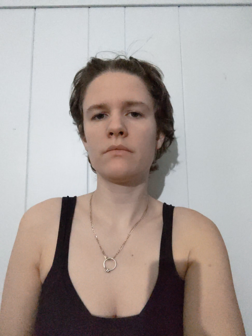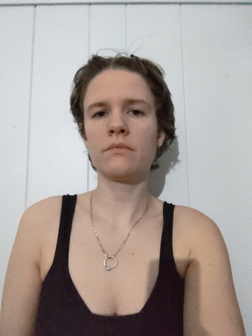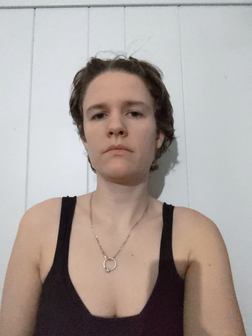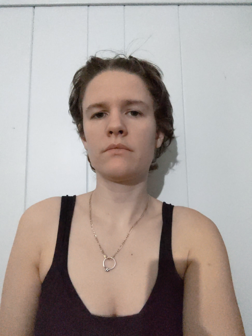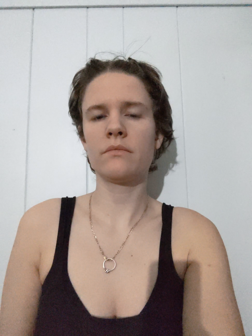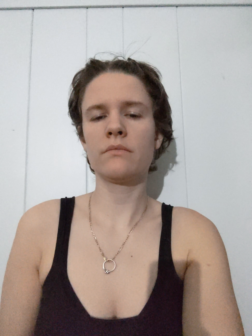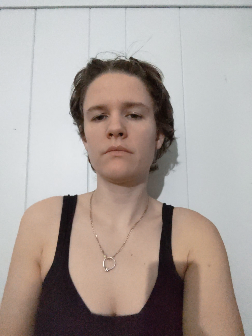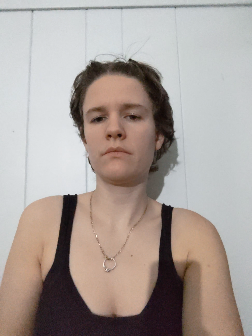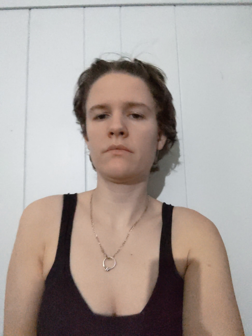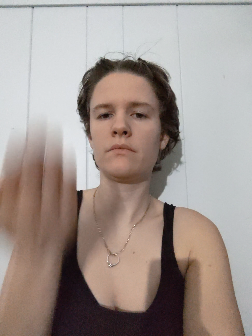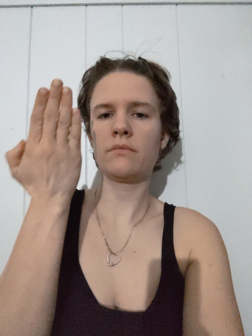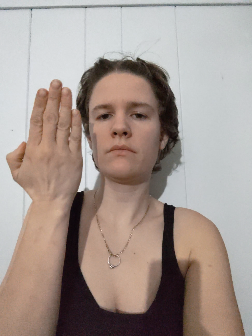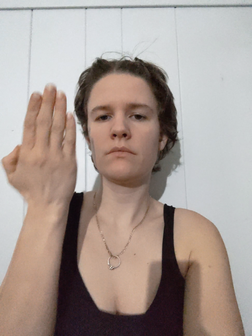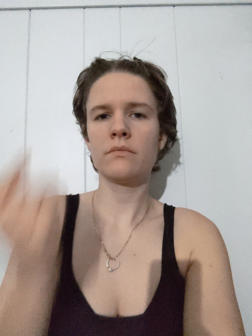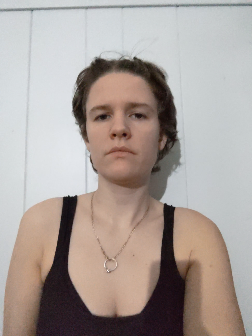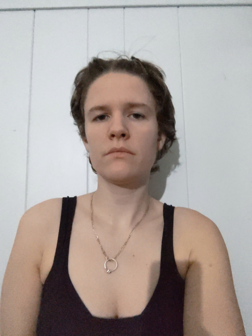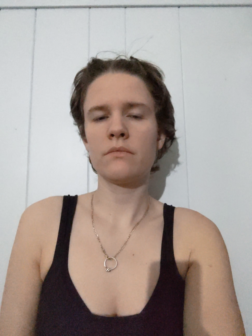morning